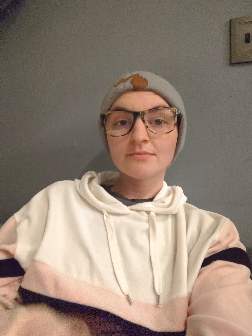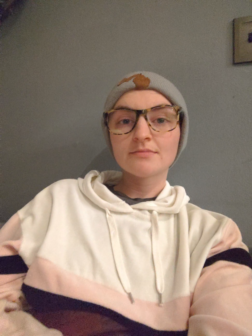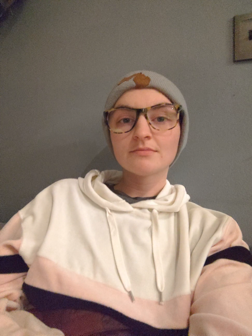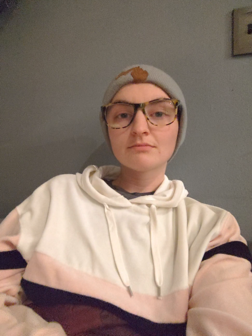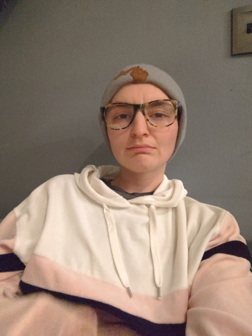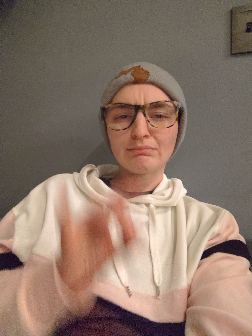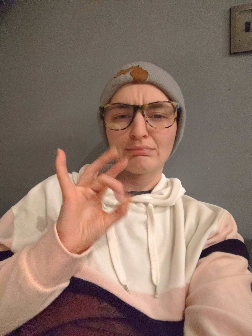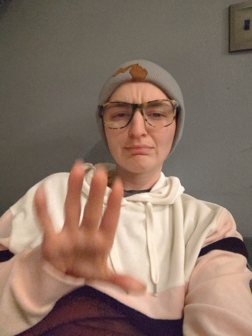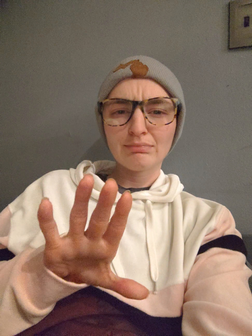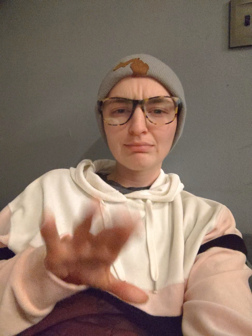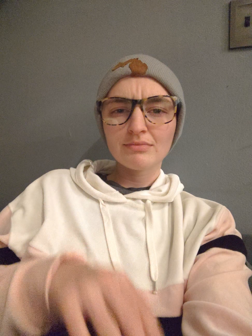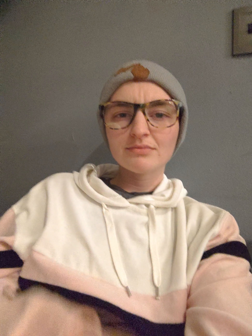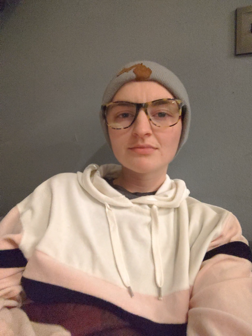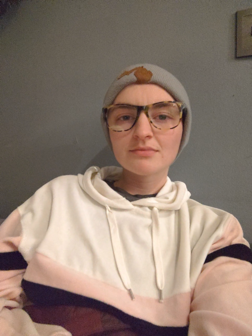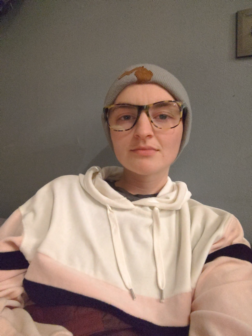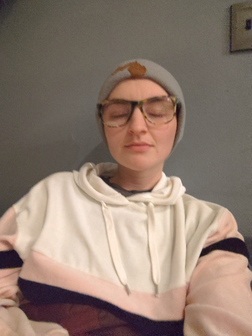yucky